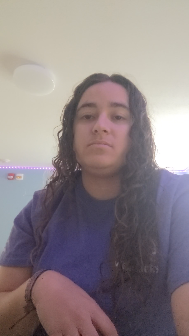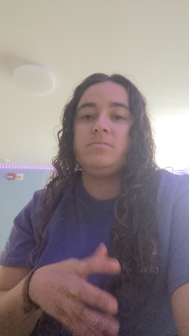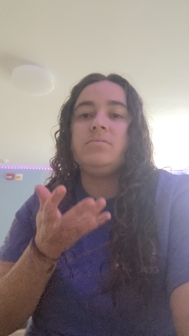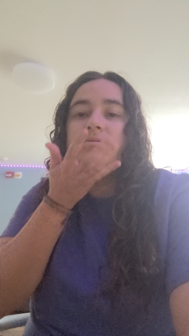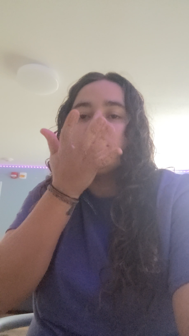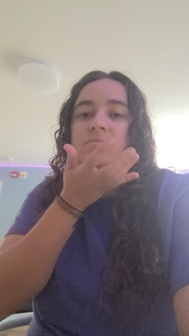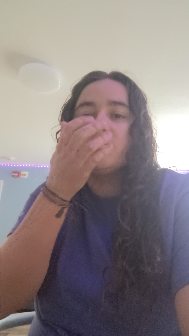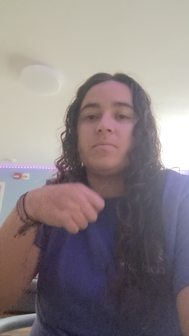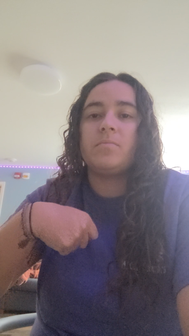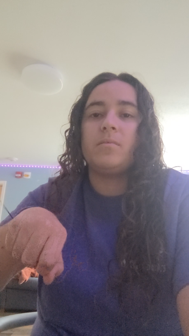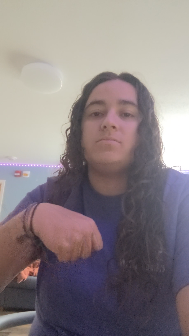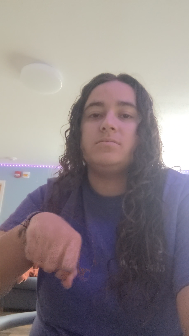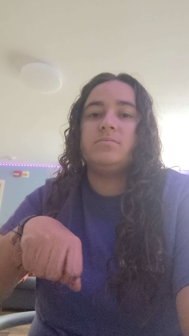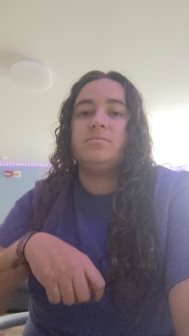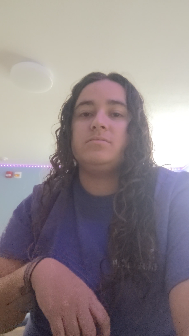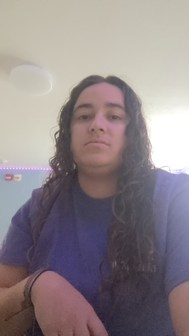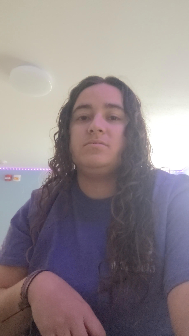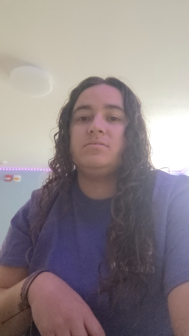lawn mower